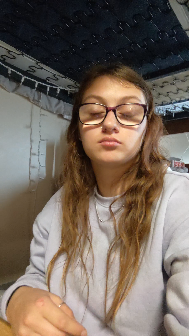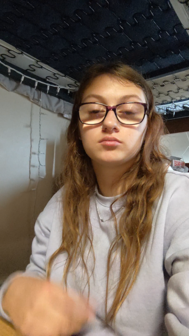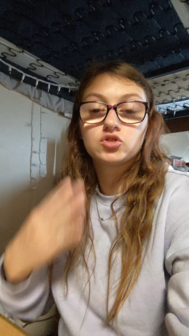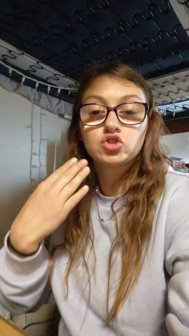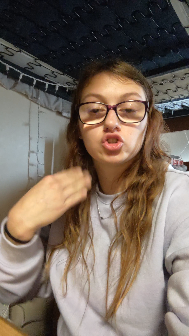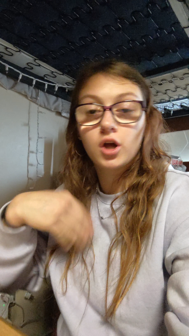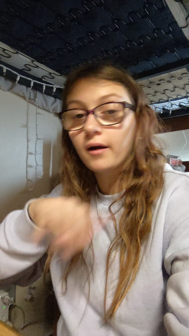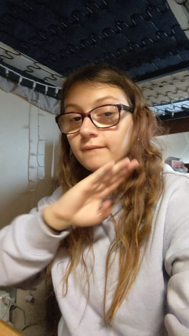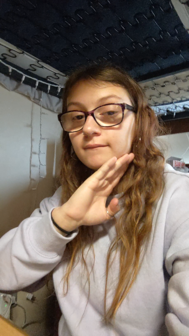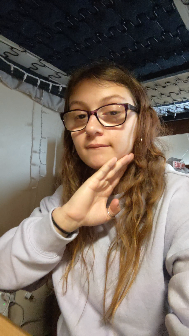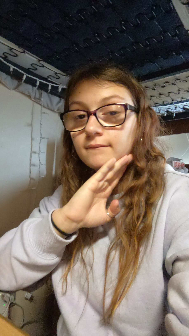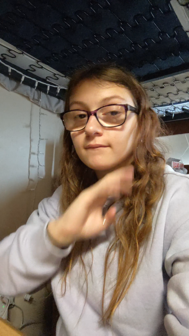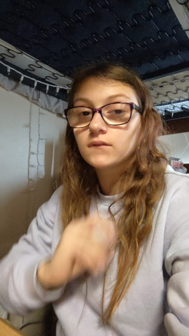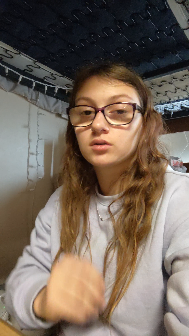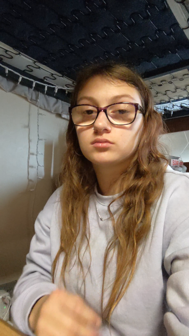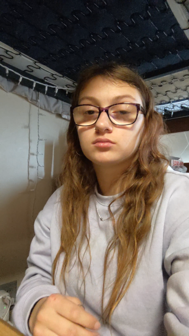scarf